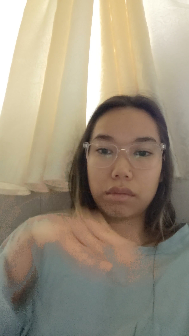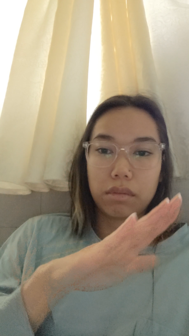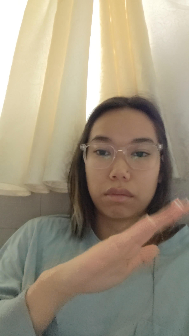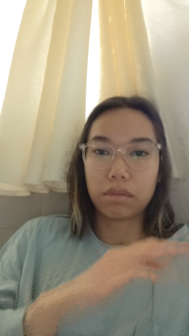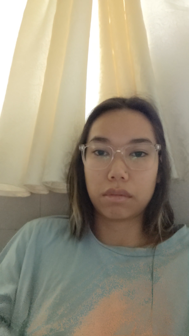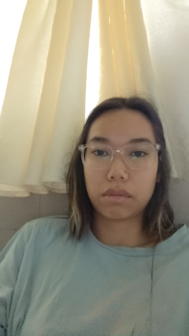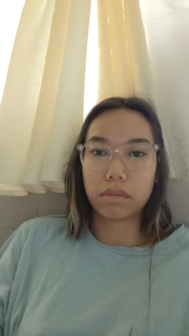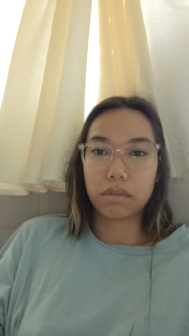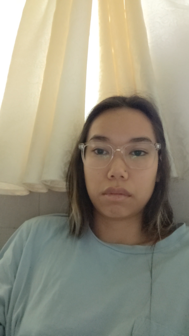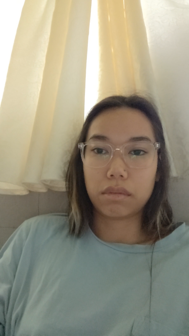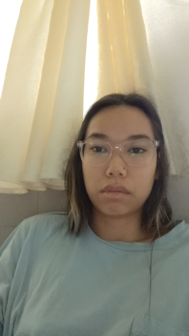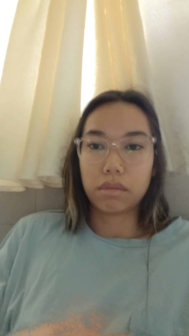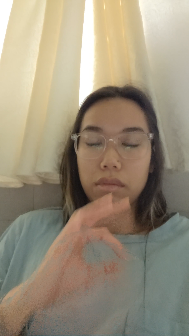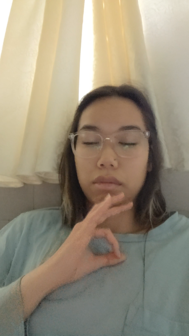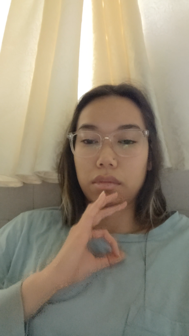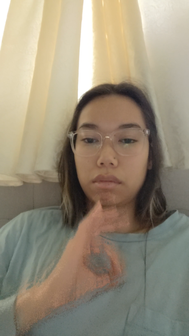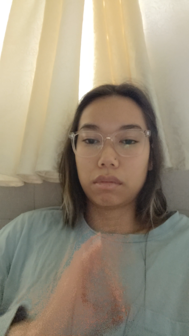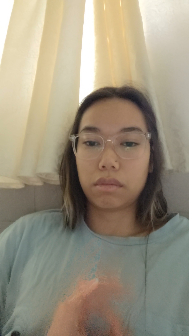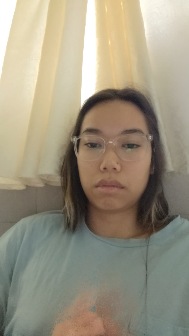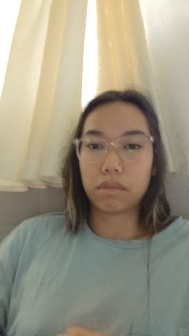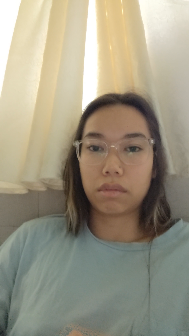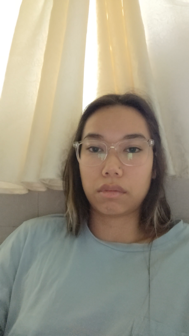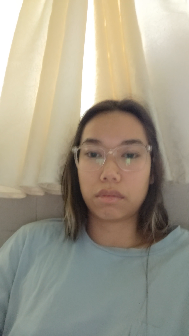button